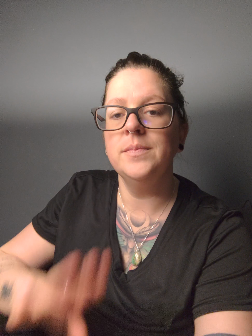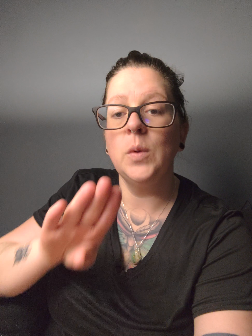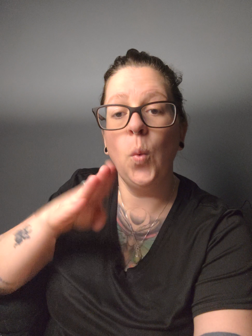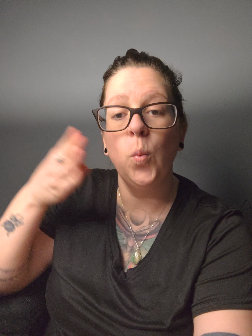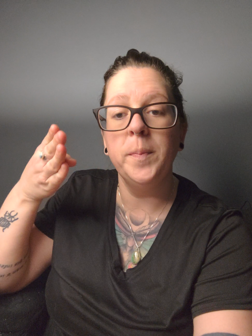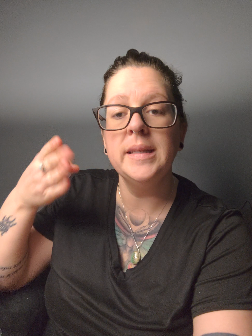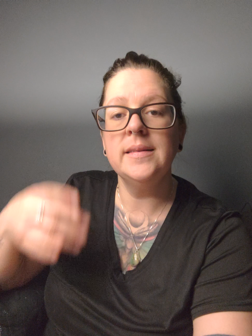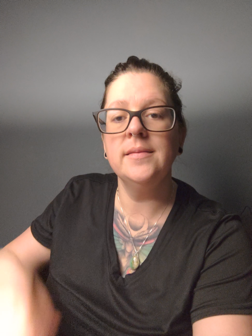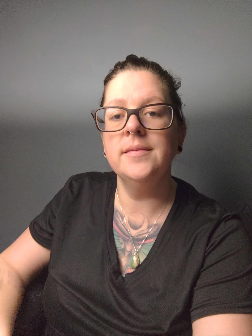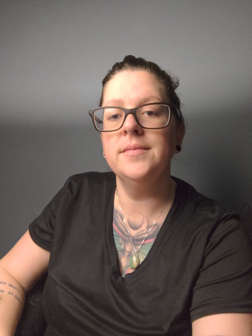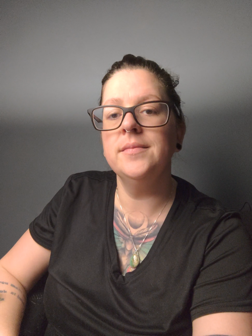open